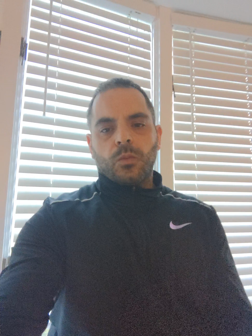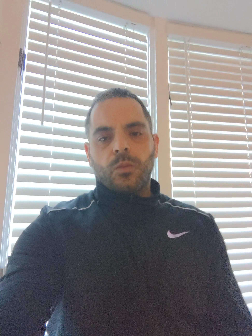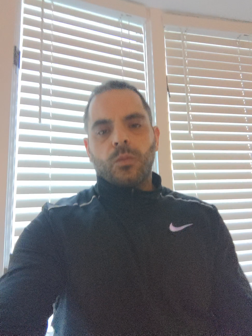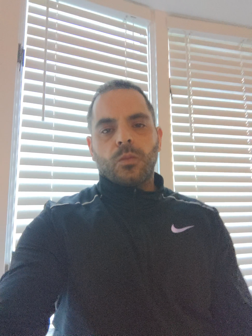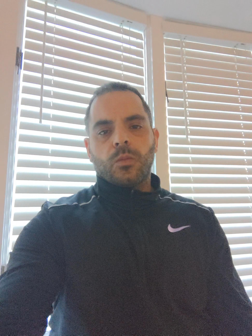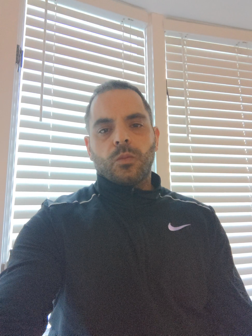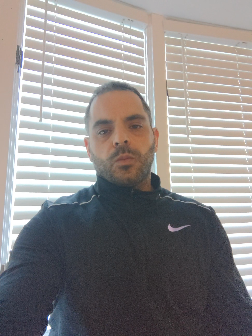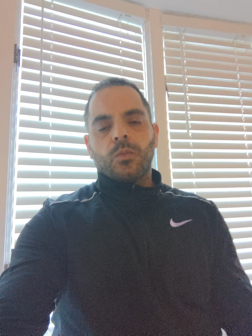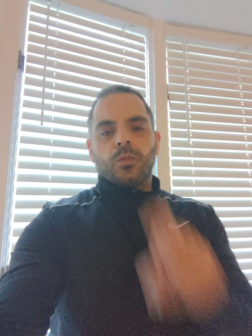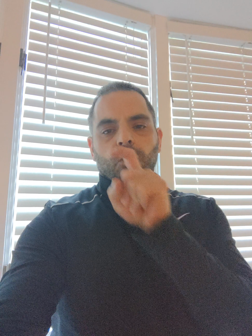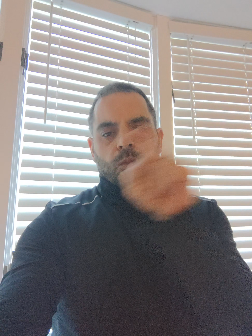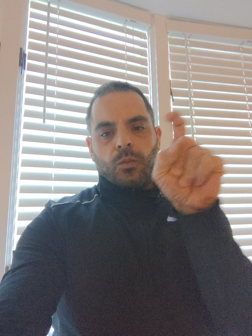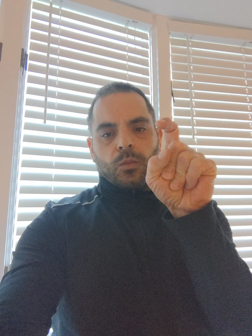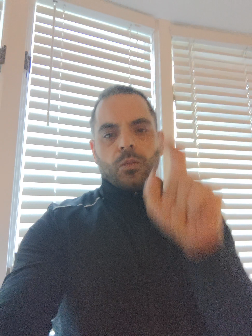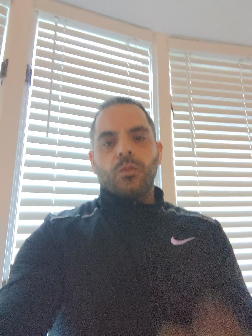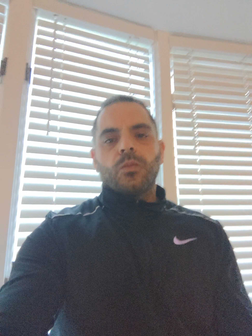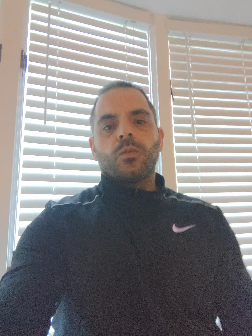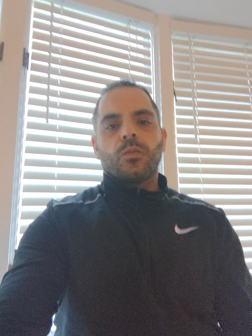closet